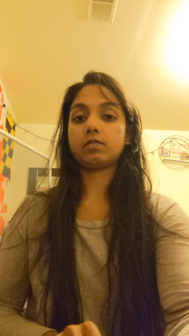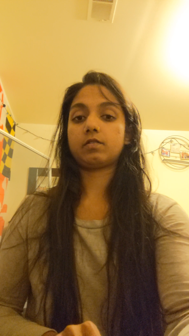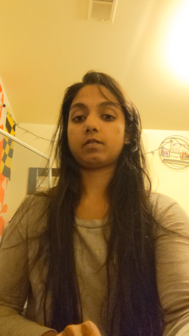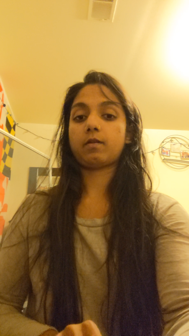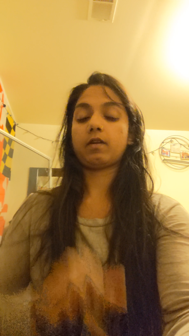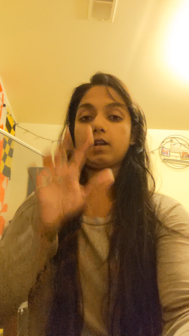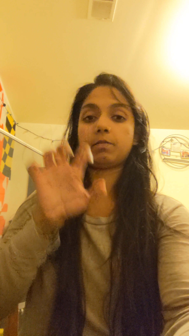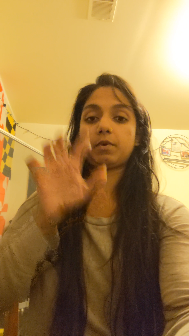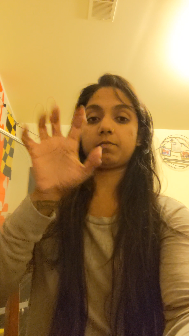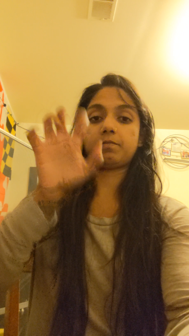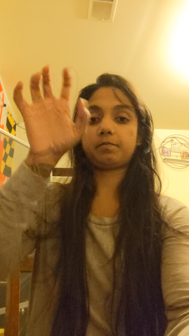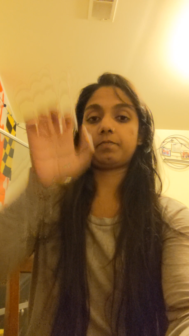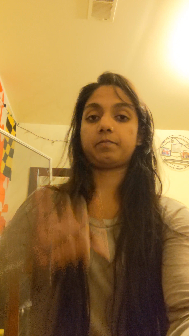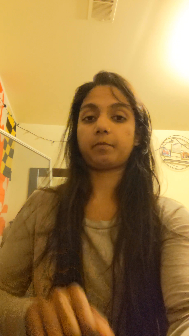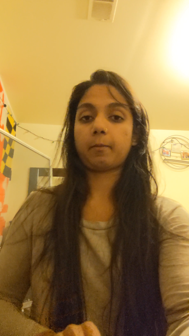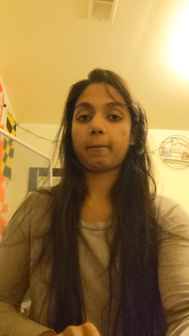climb